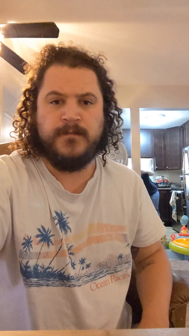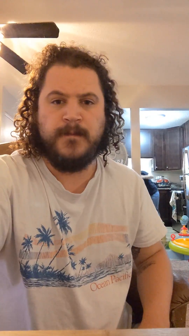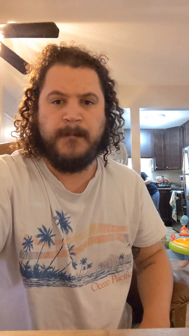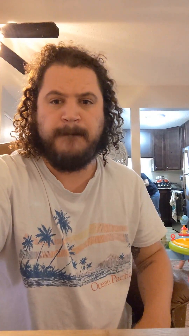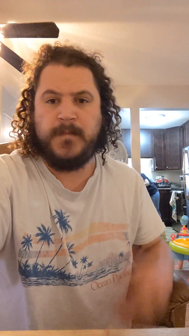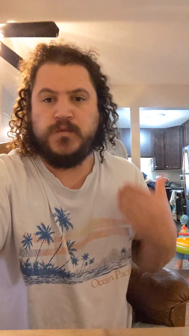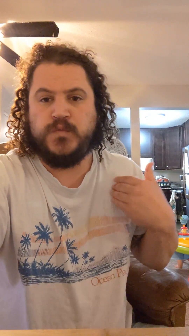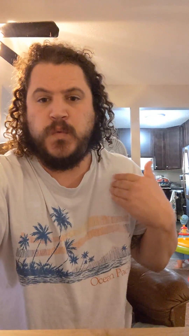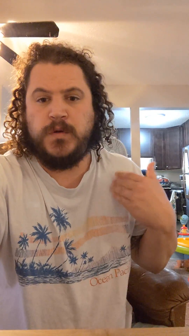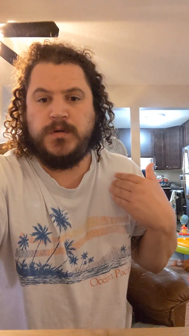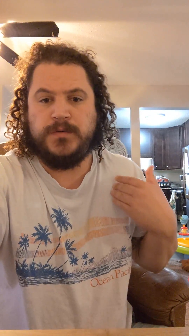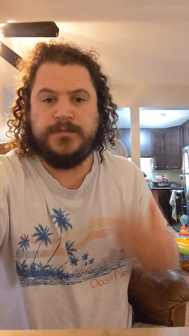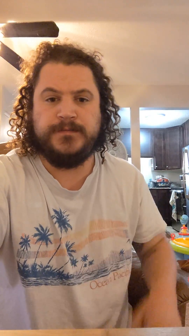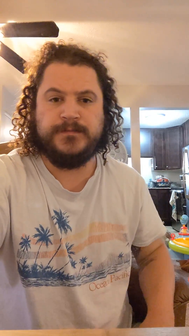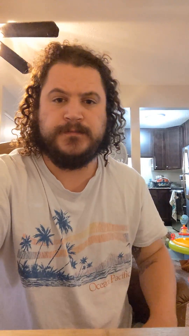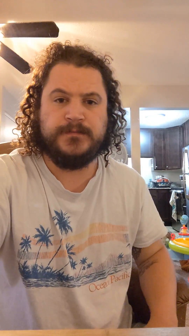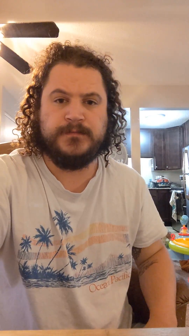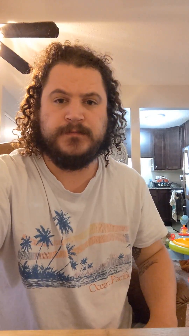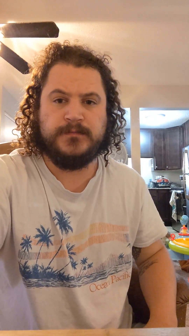shoulder